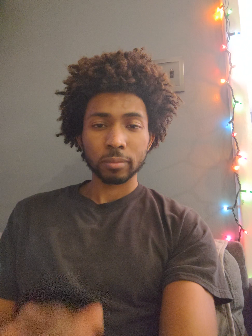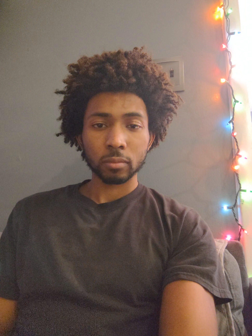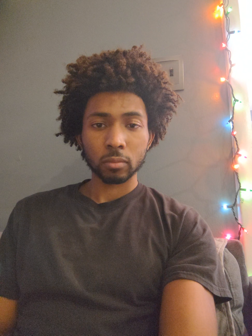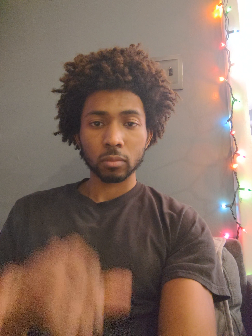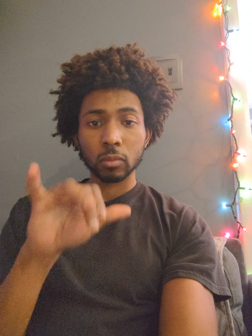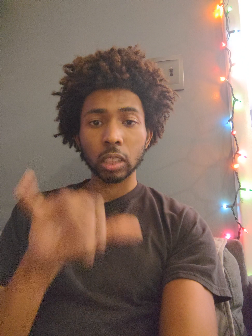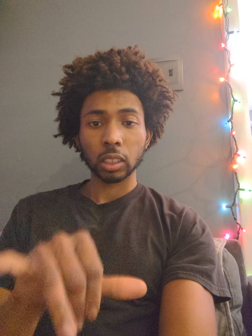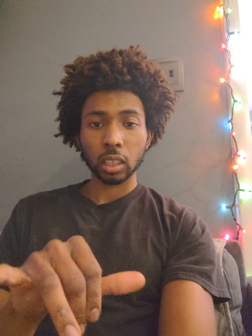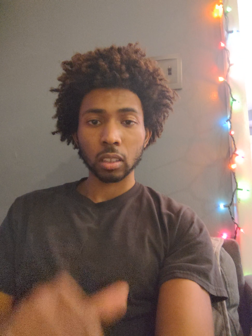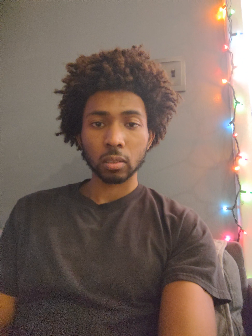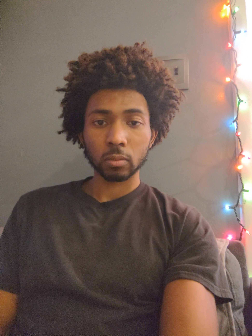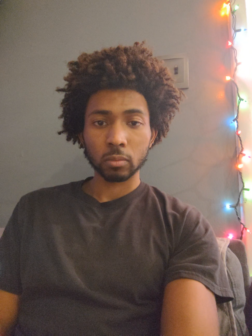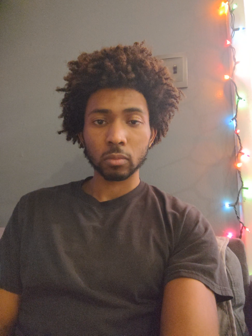stay